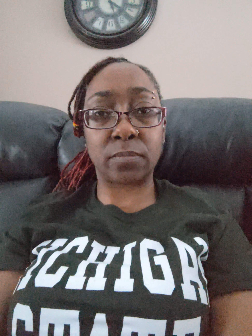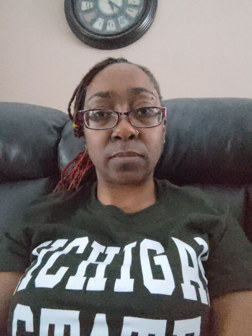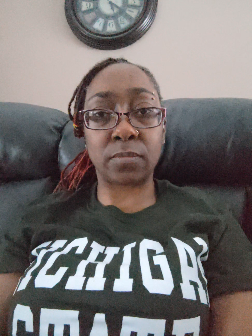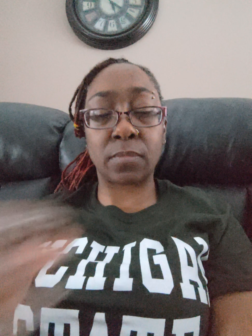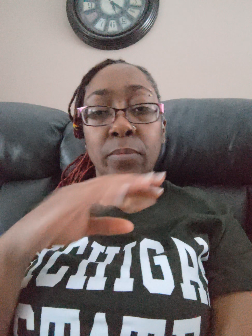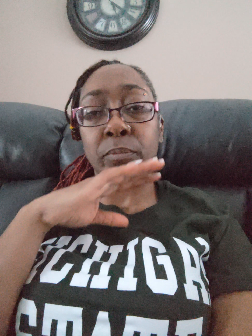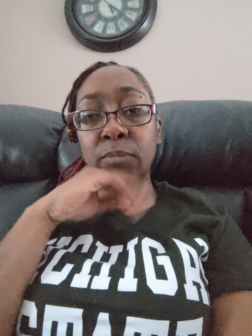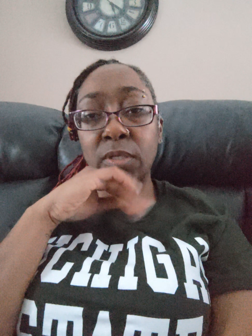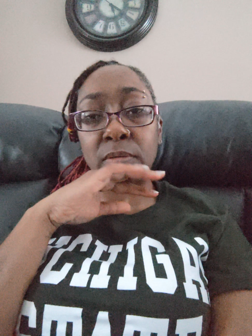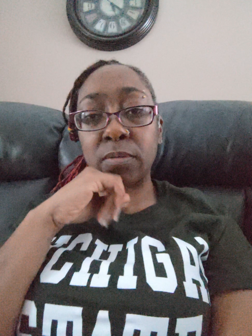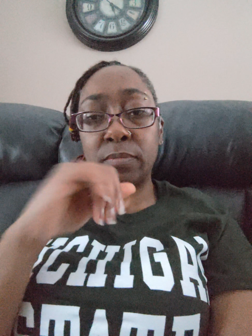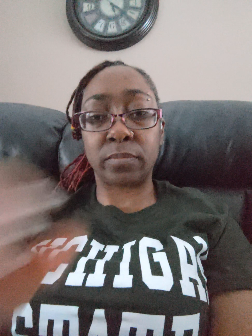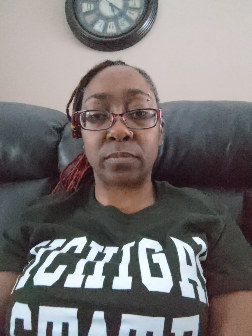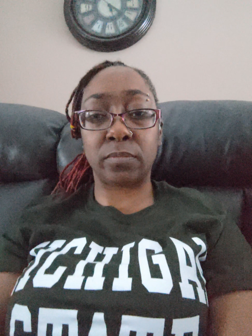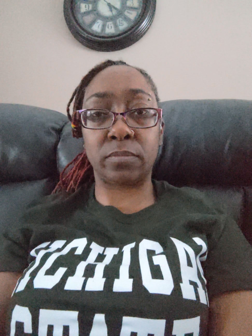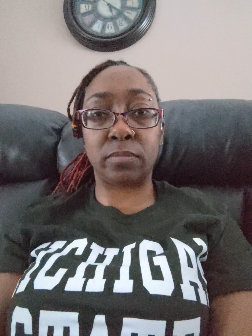pig